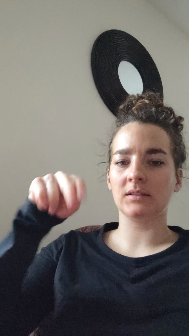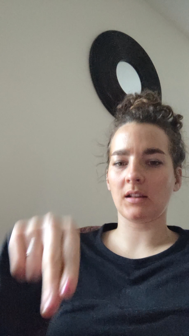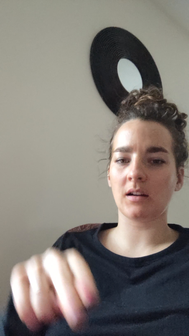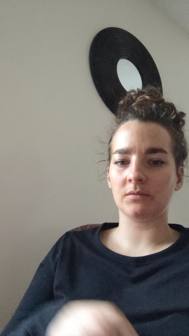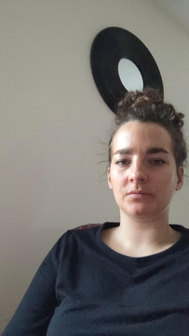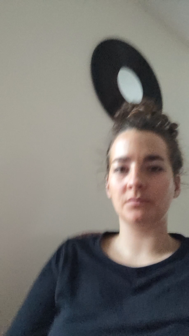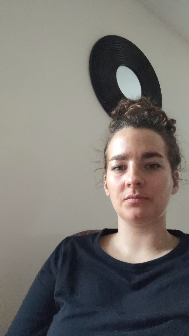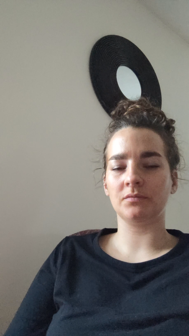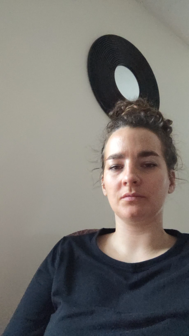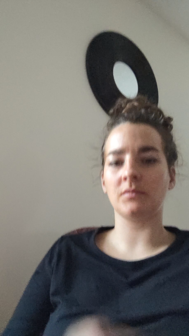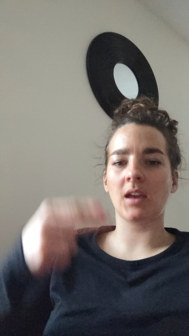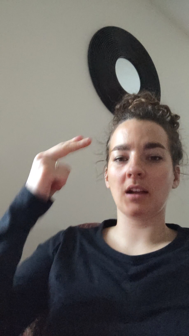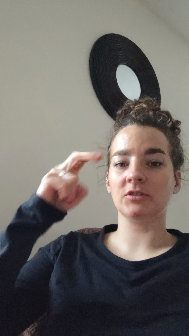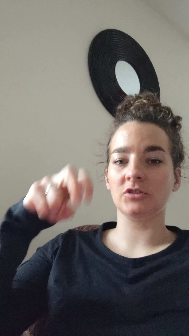high chair